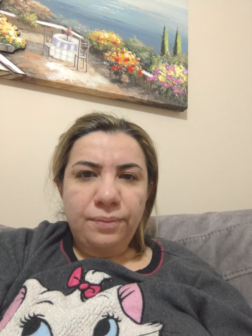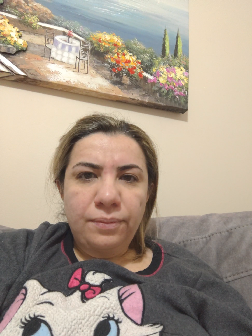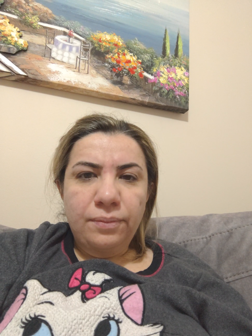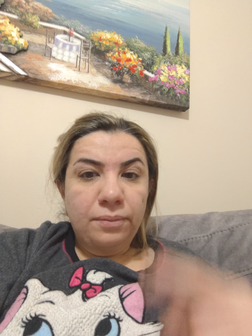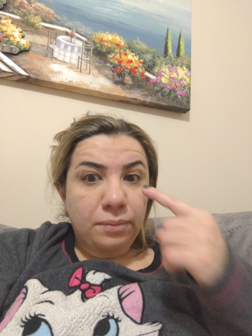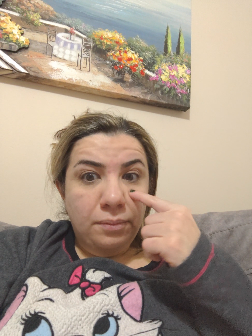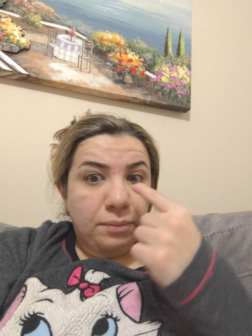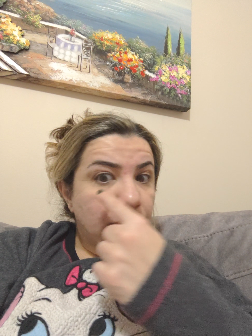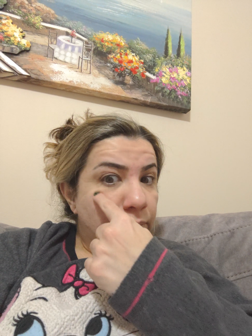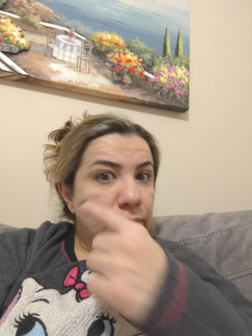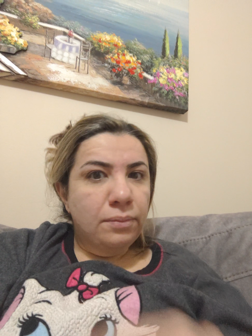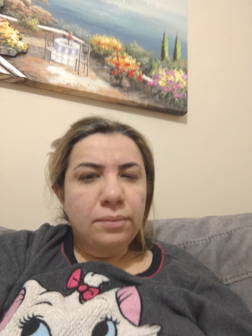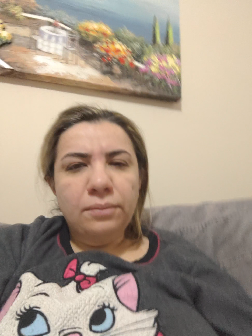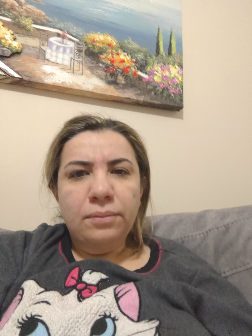eye